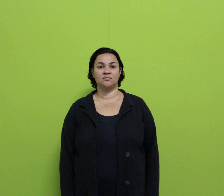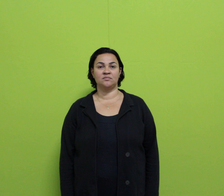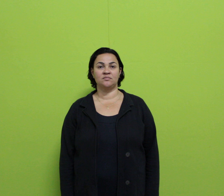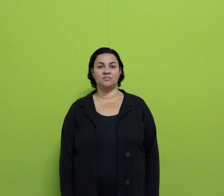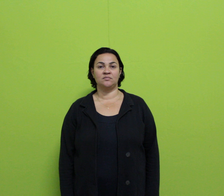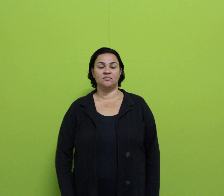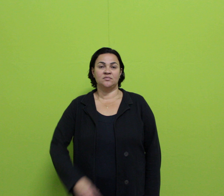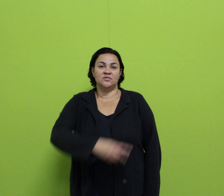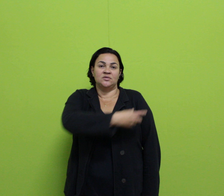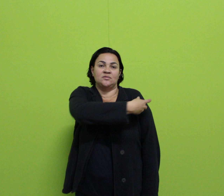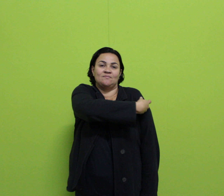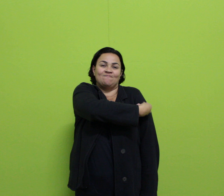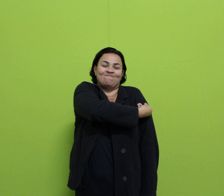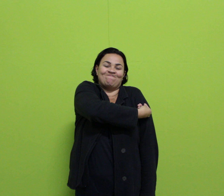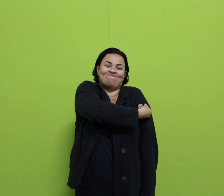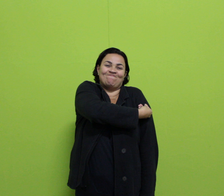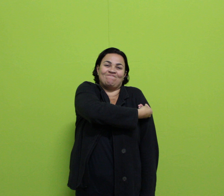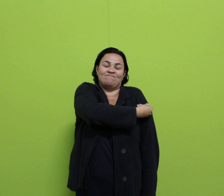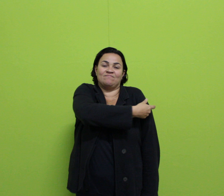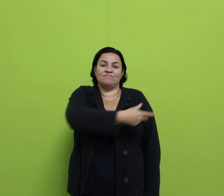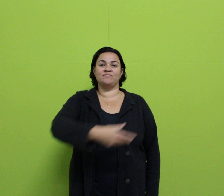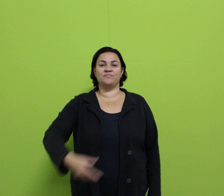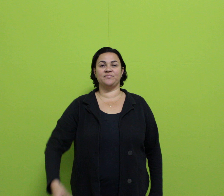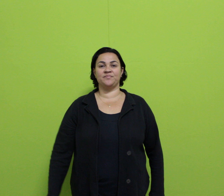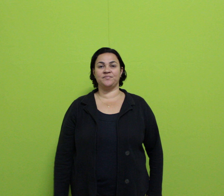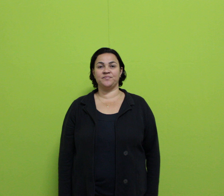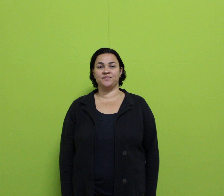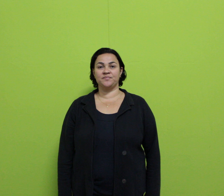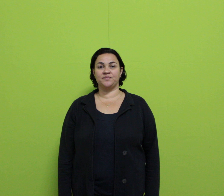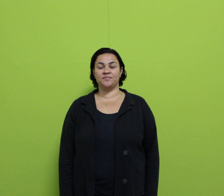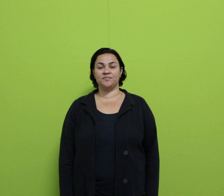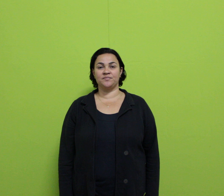vacina